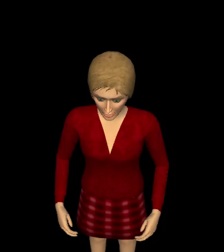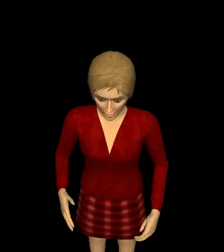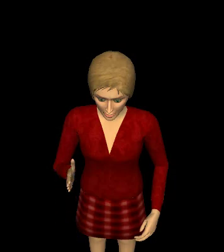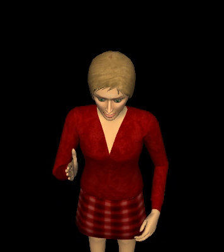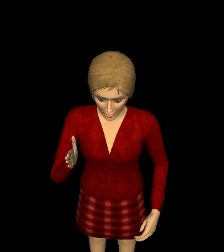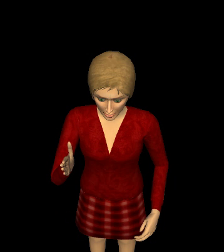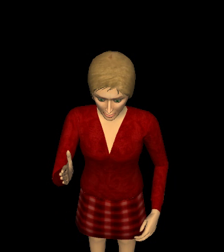مستقبل